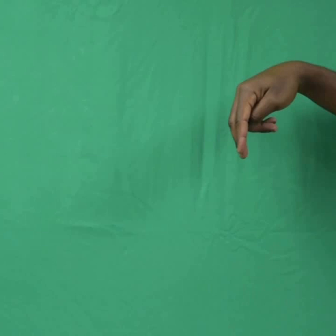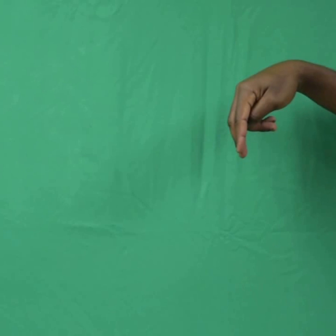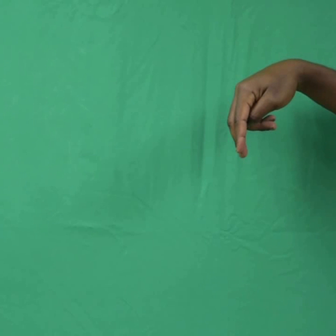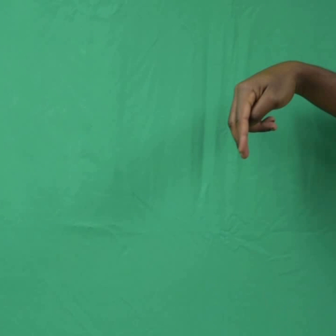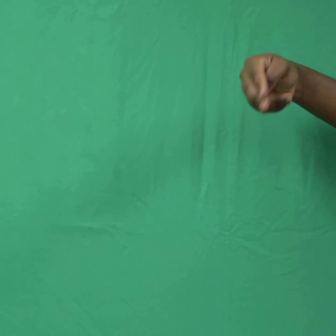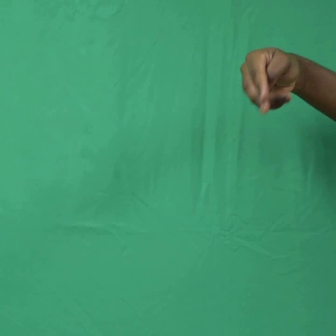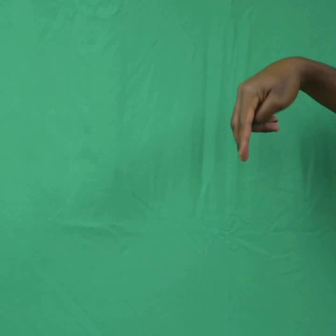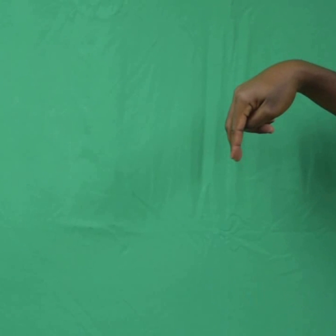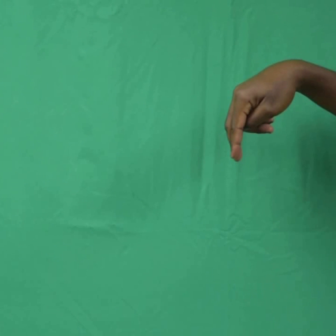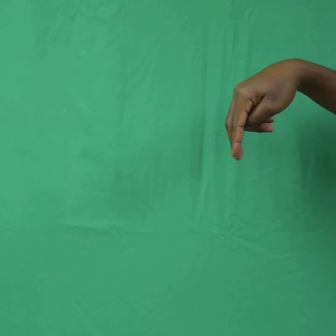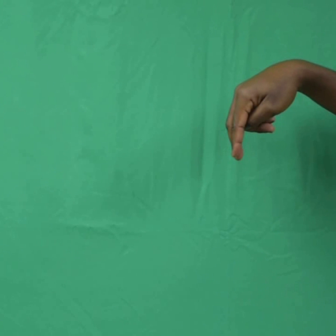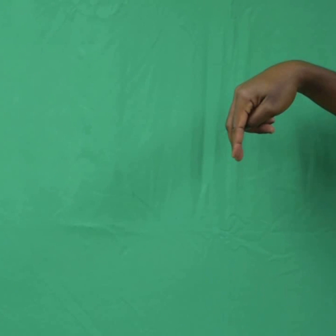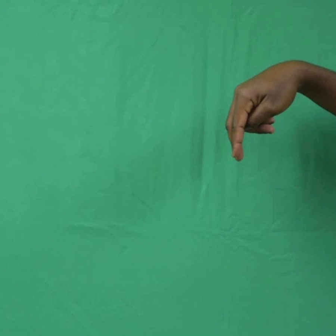Ñ